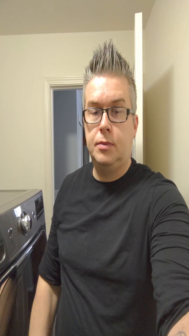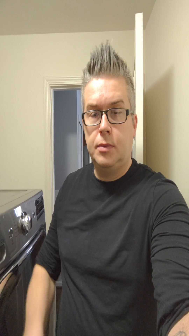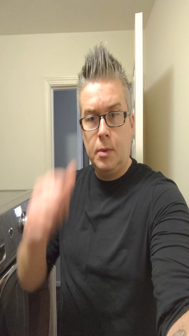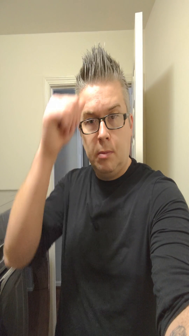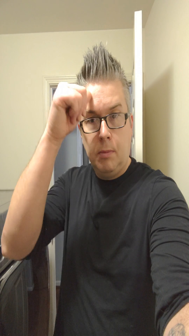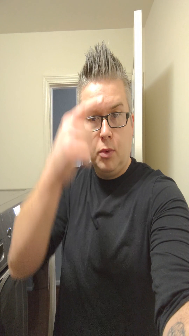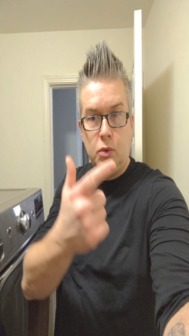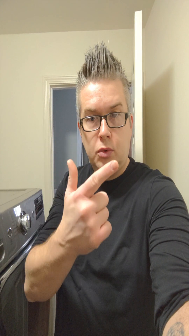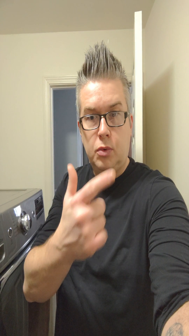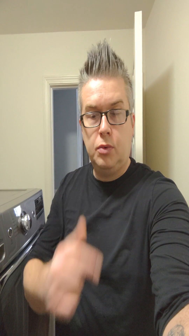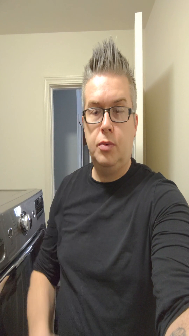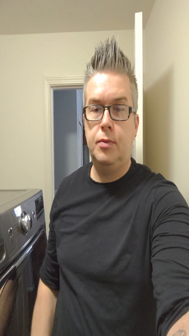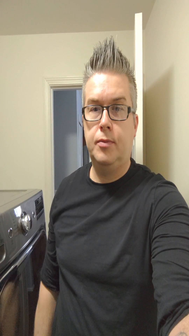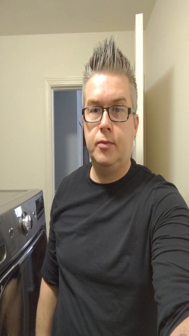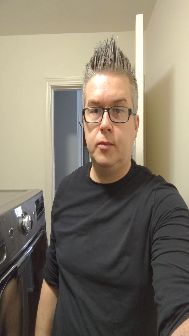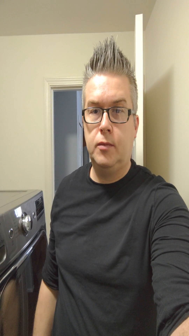brother